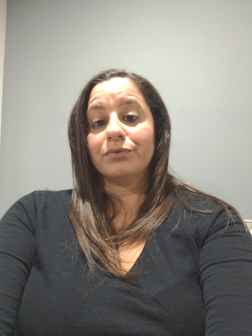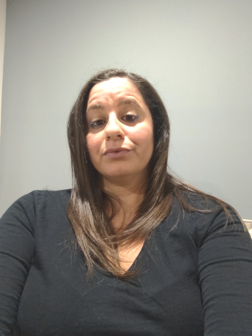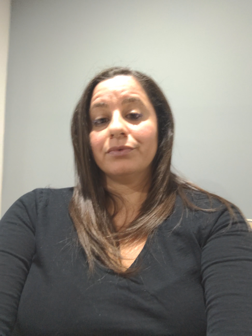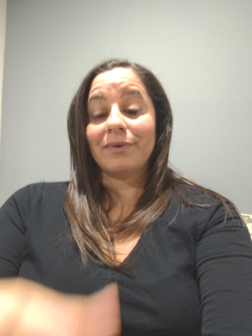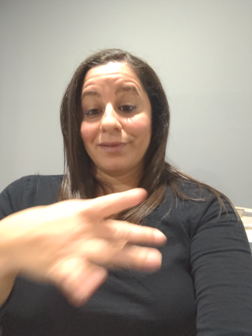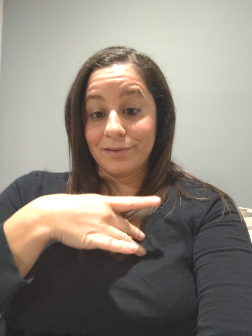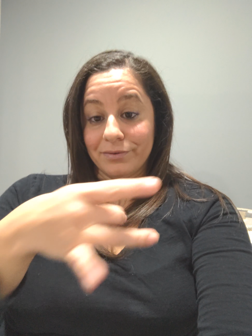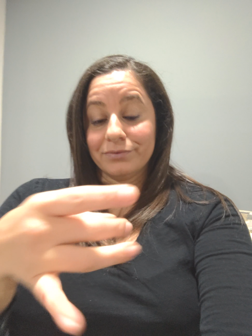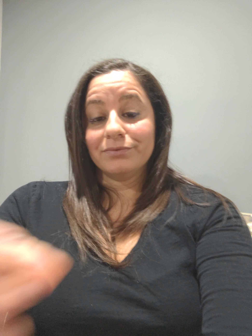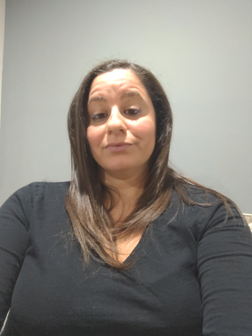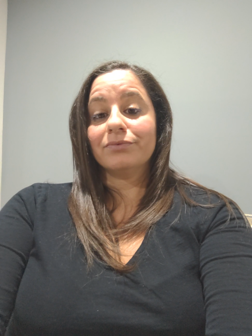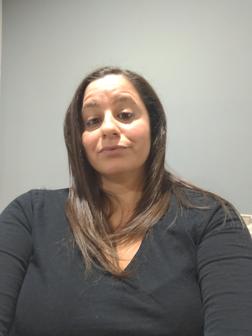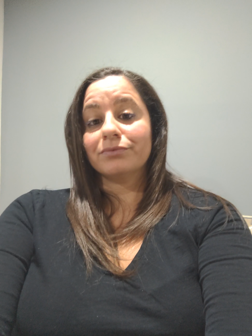like